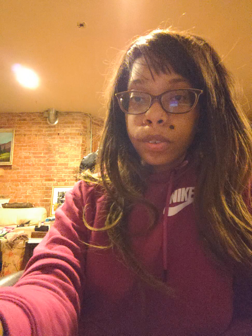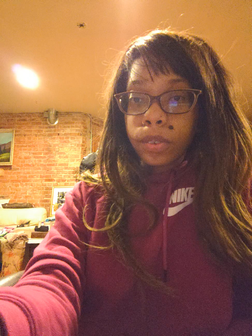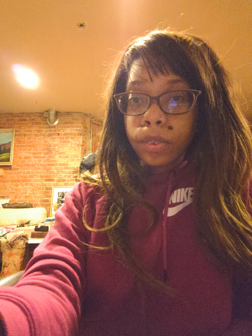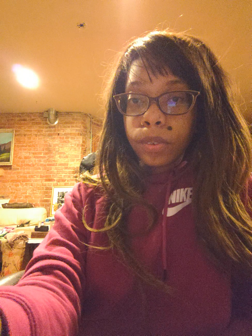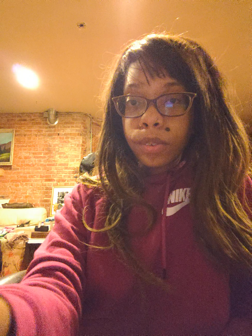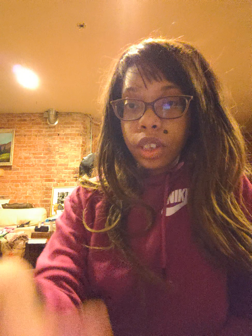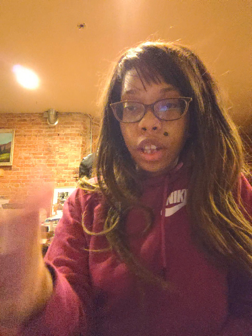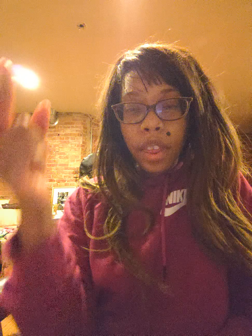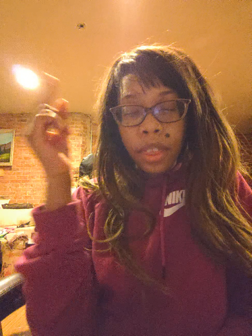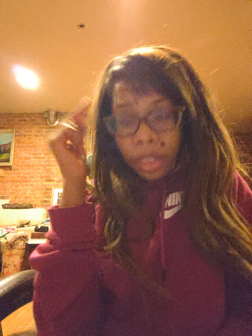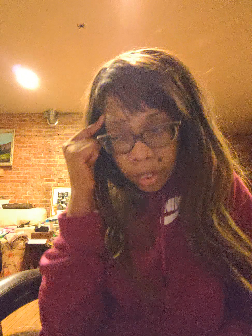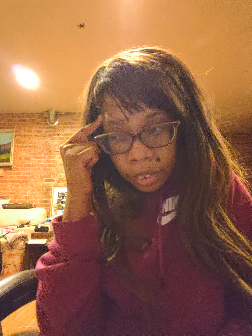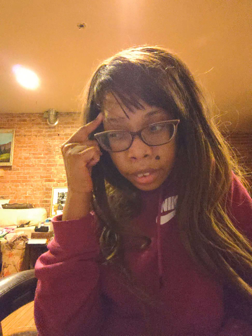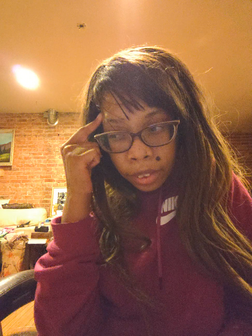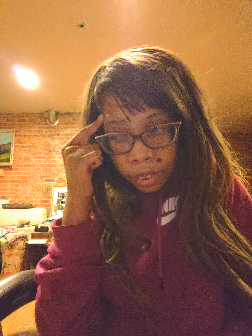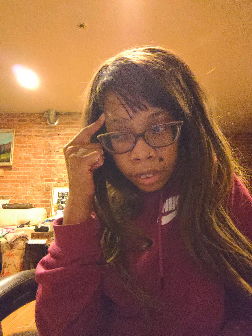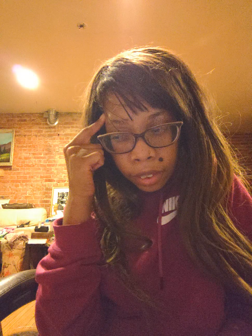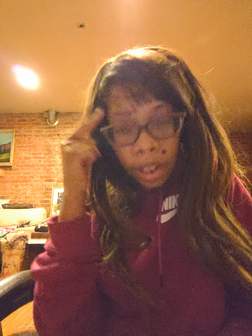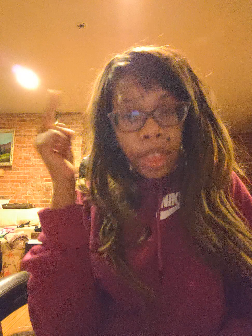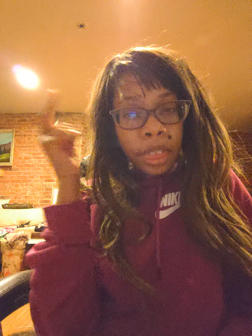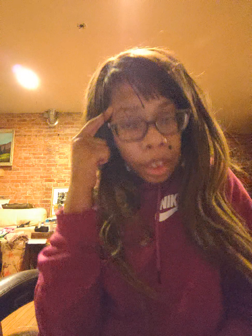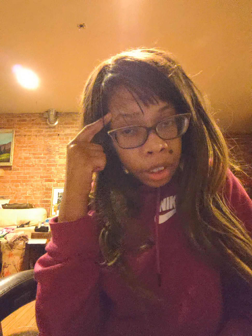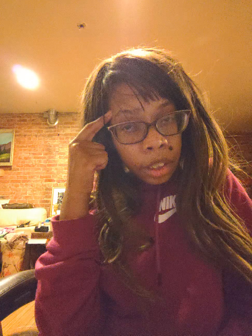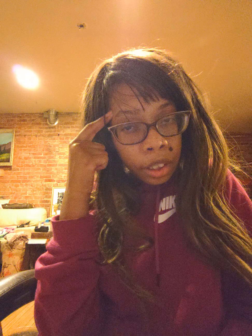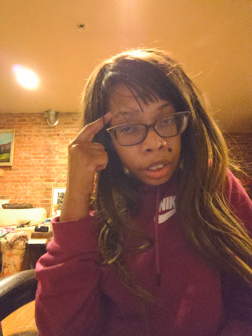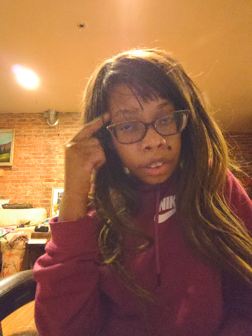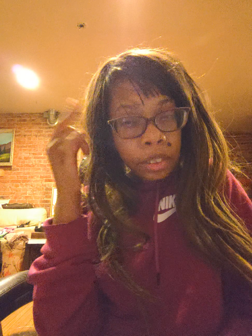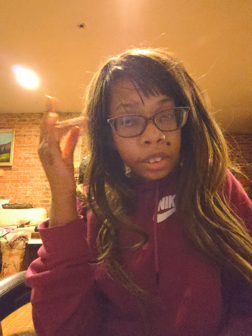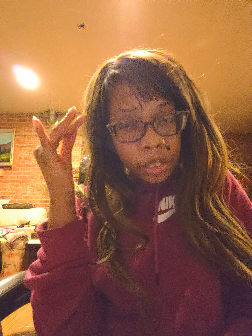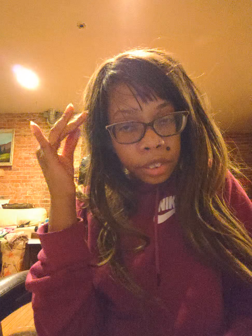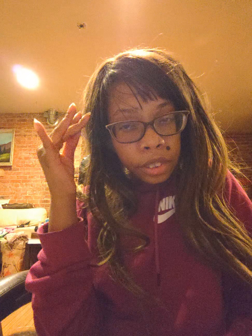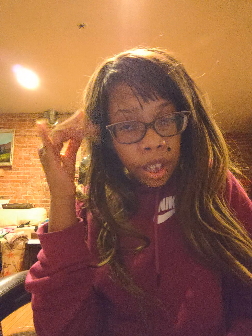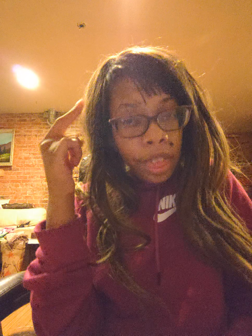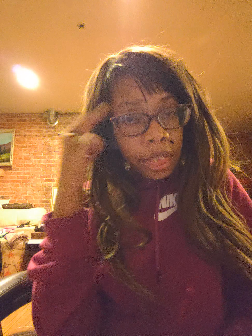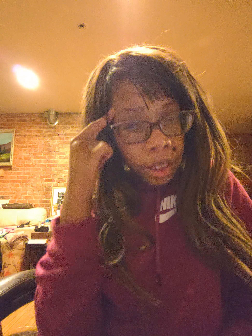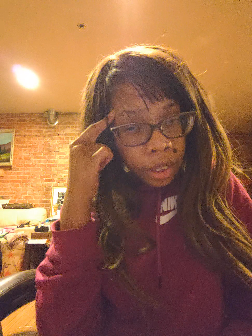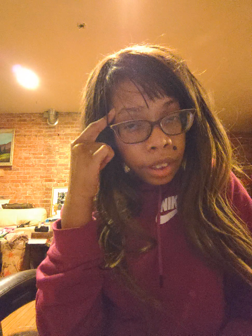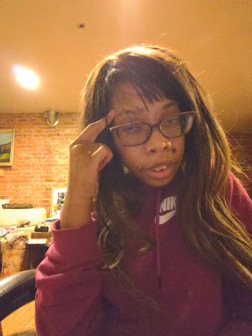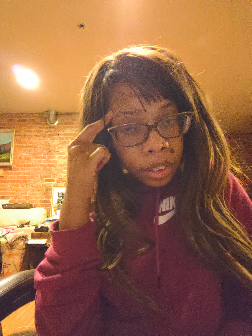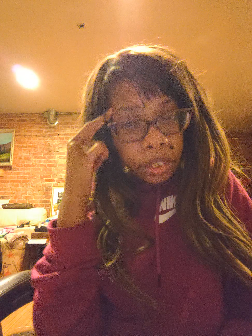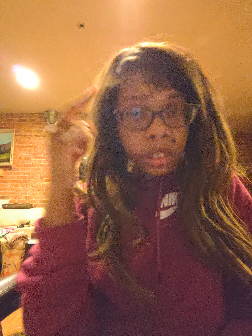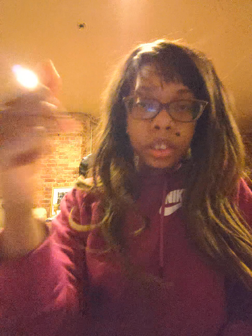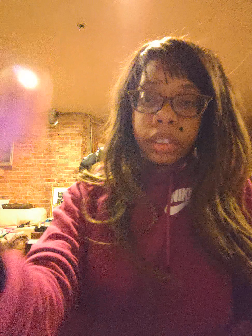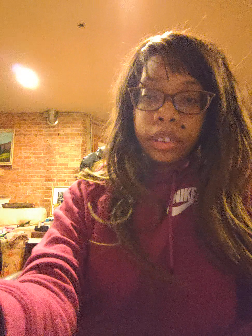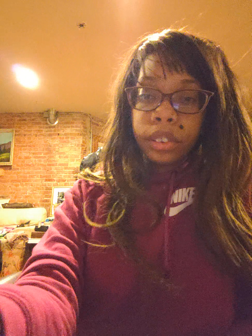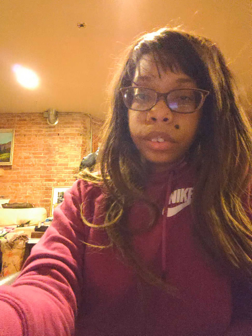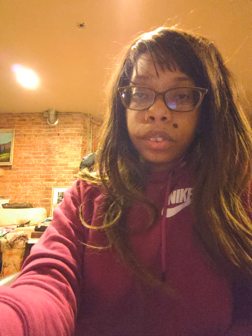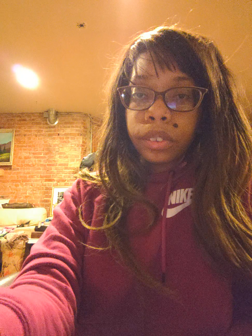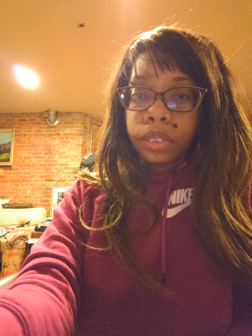think